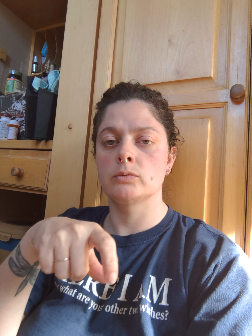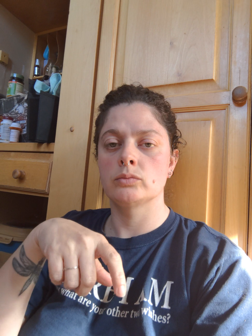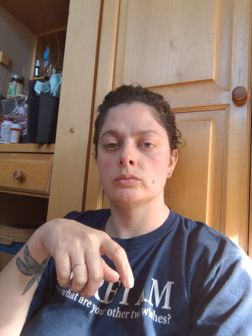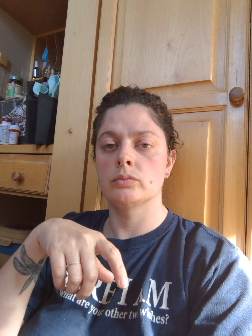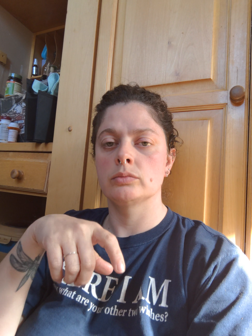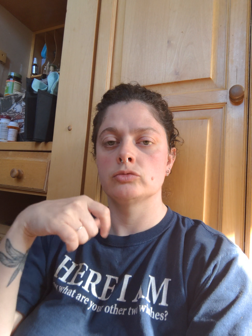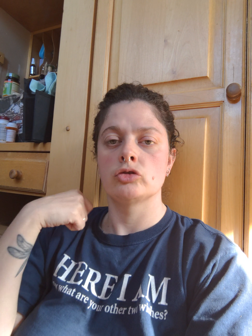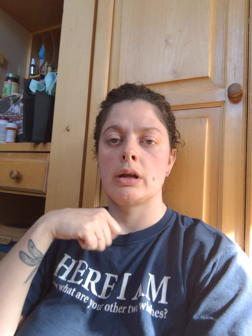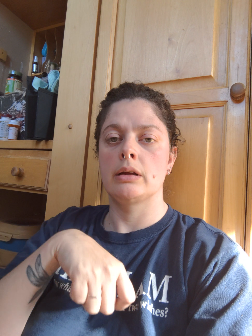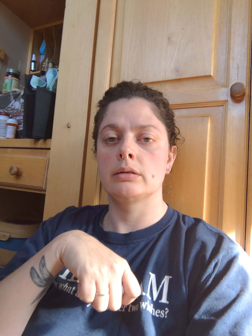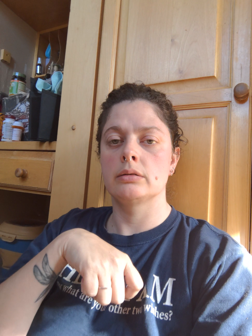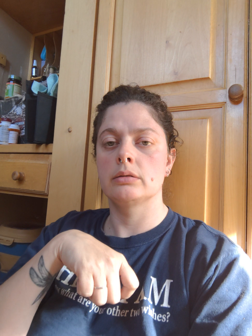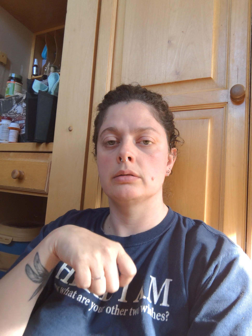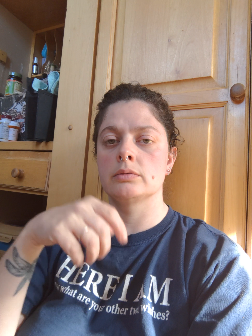jacket